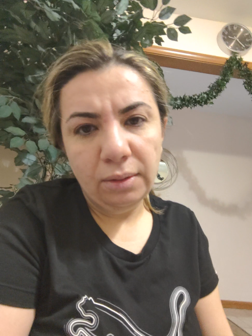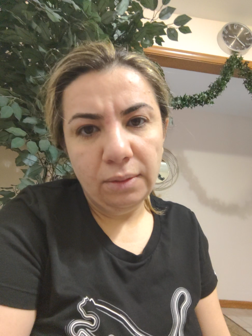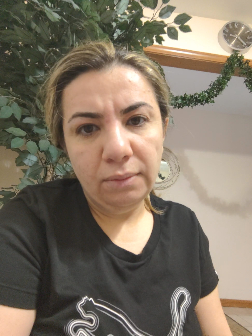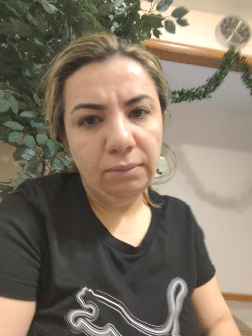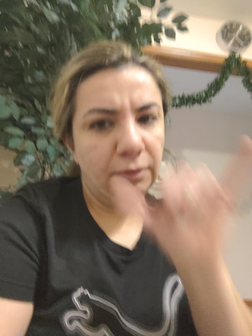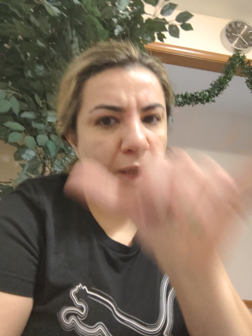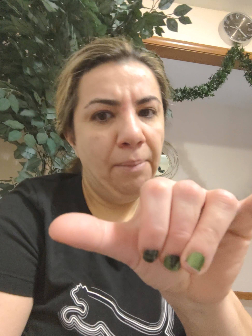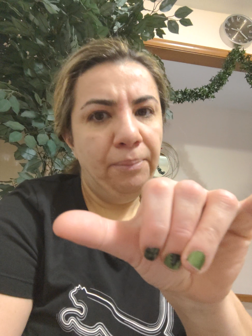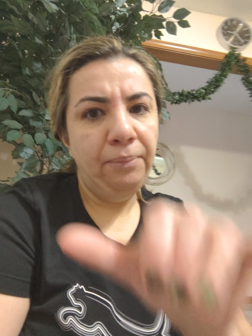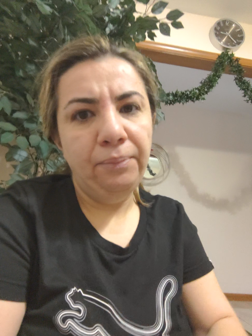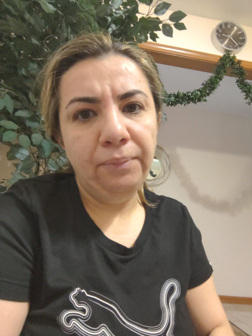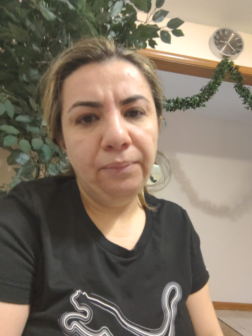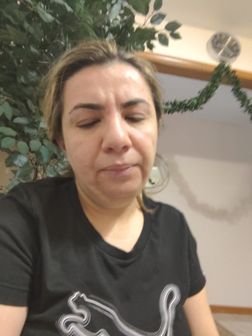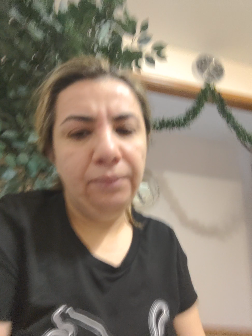stay